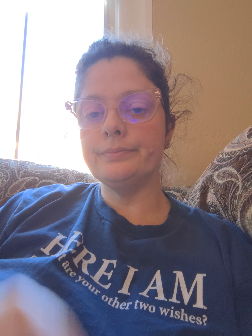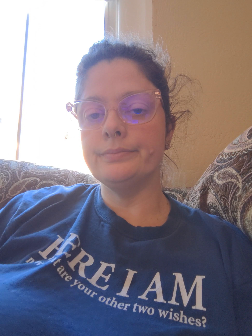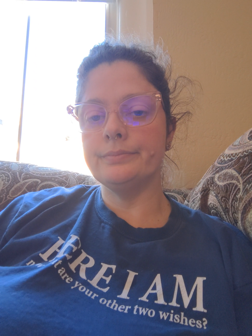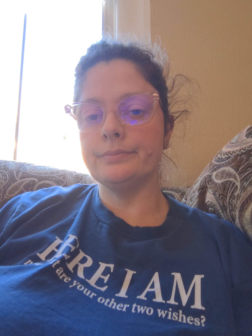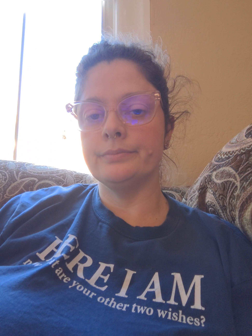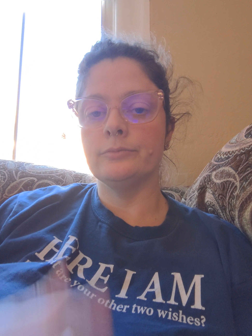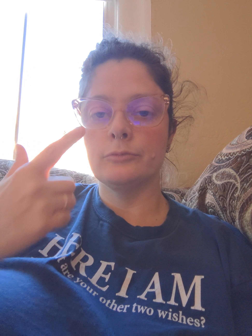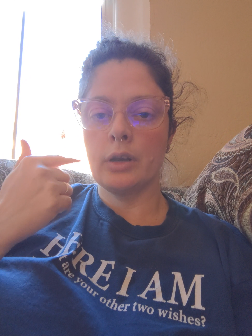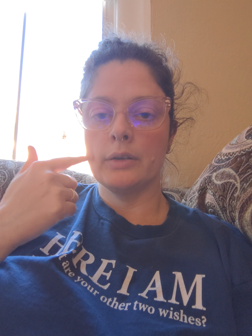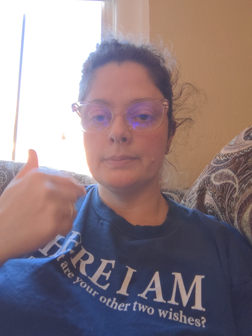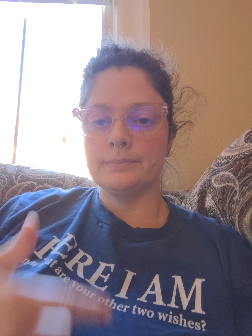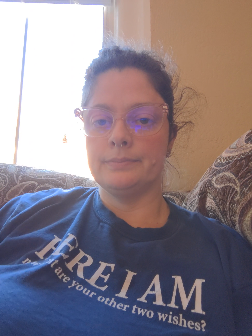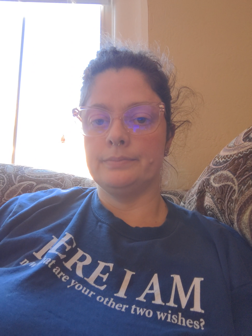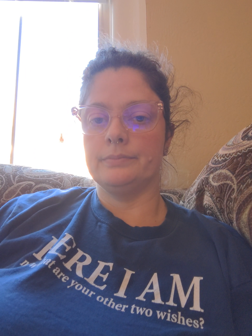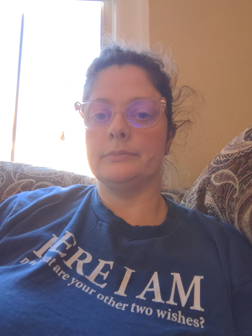cry